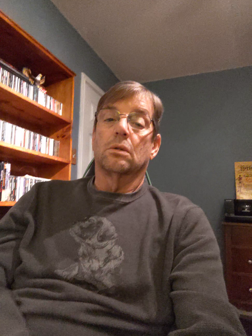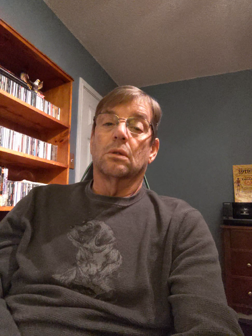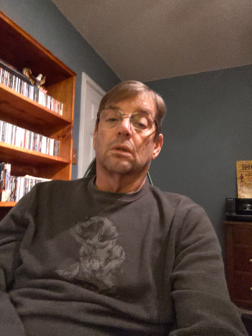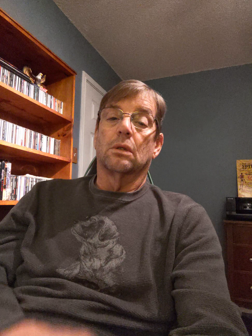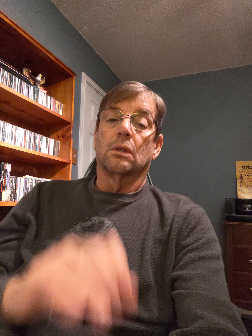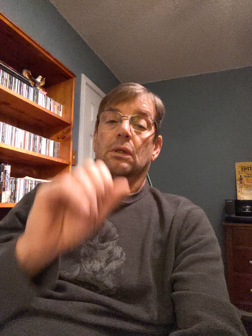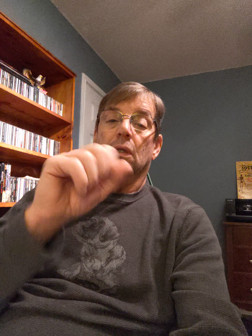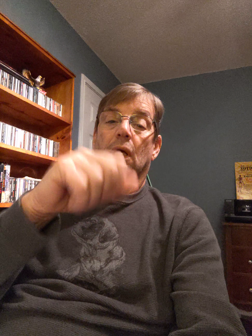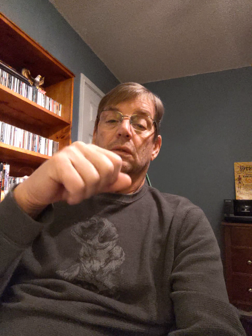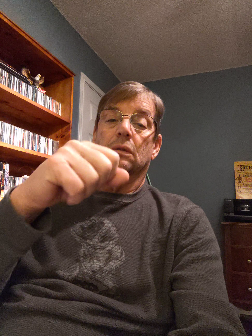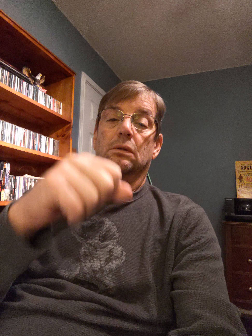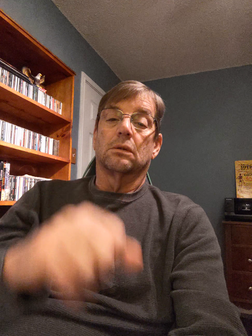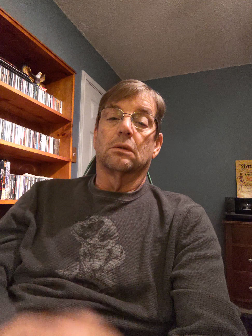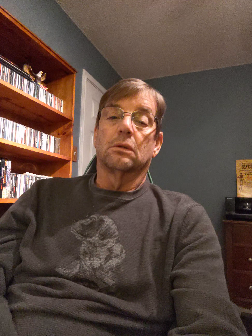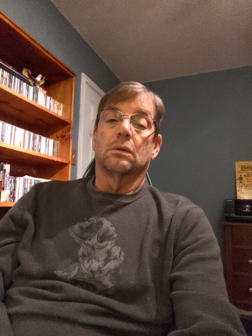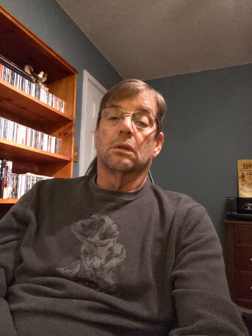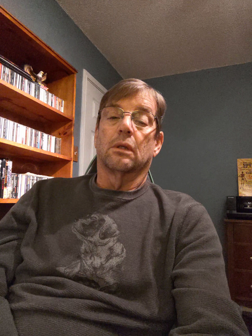yes